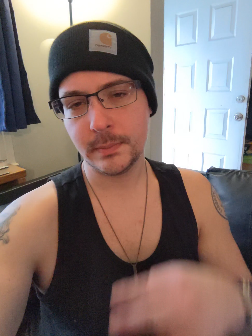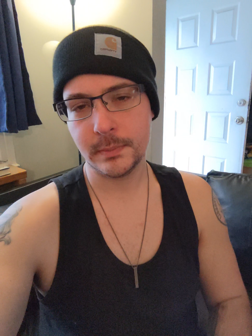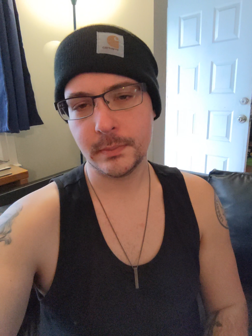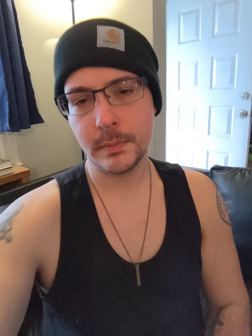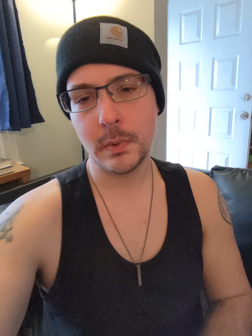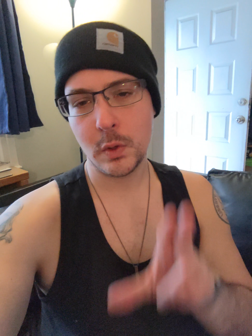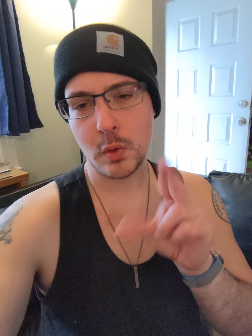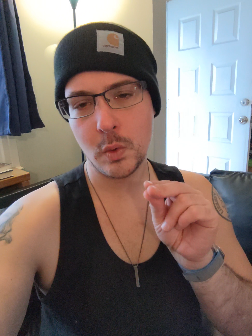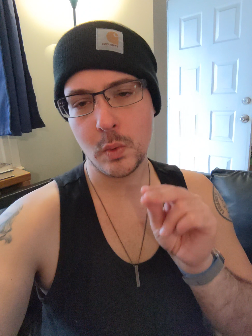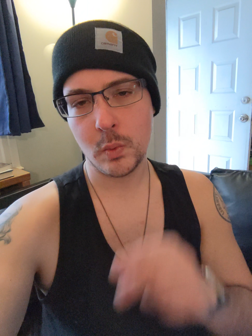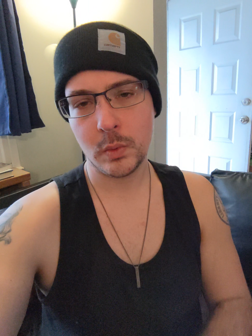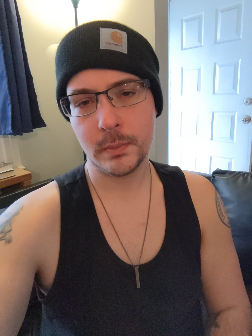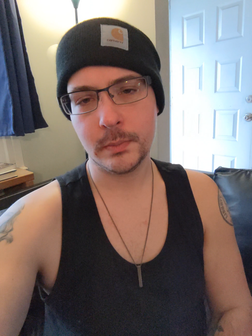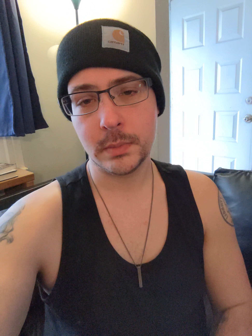no